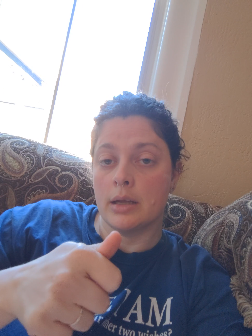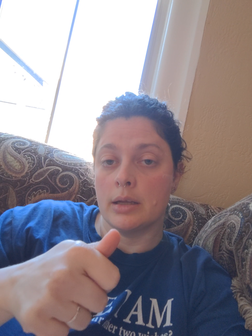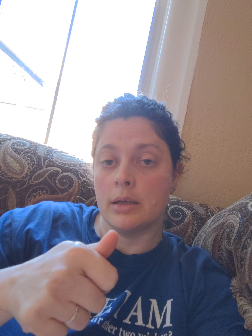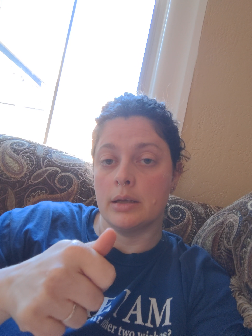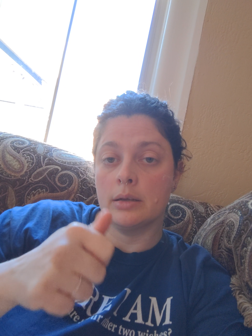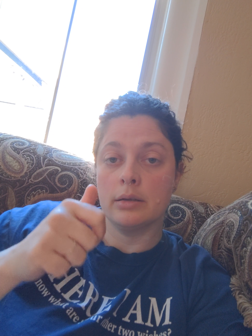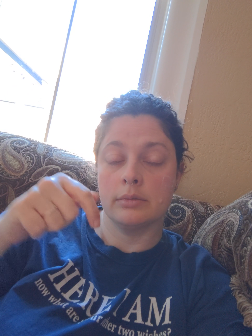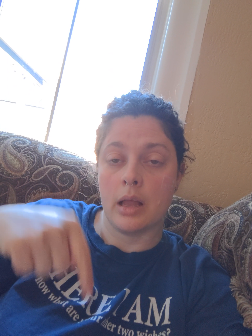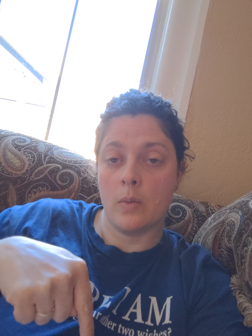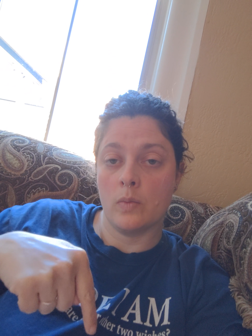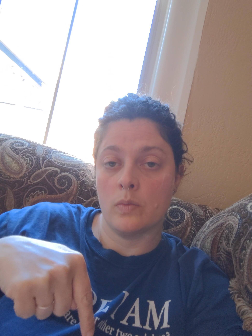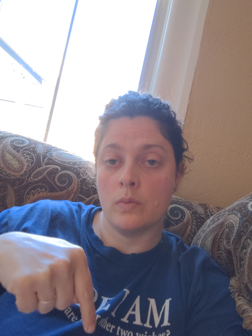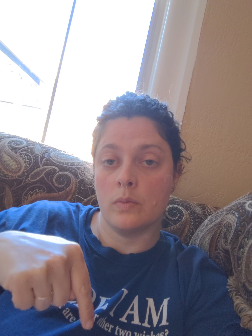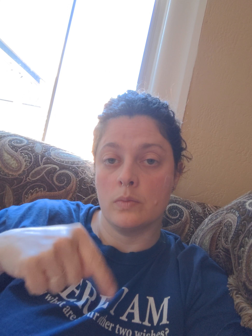down